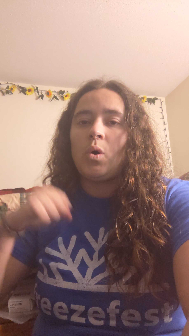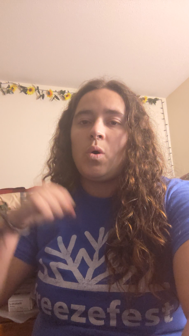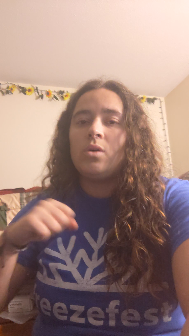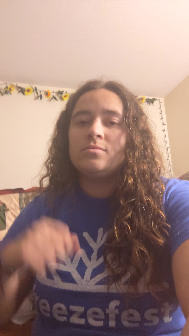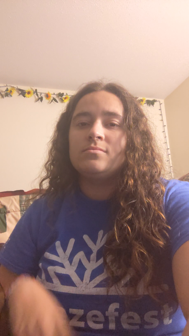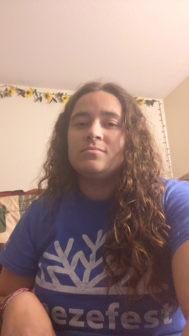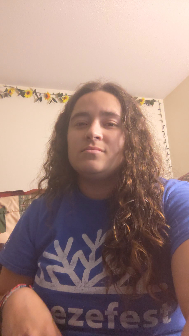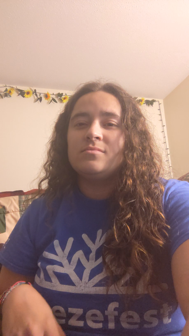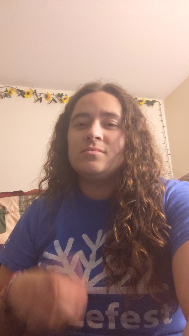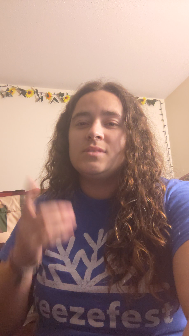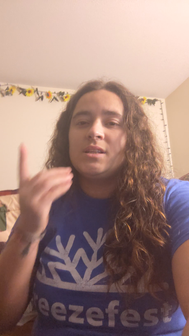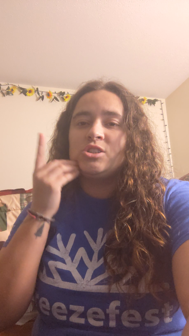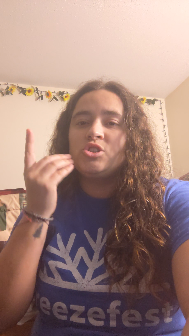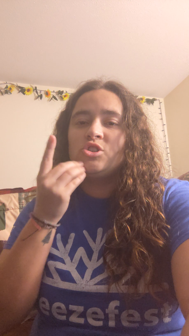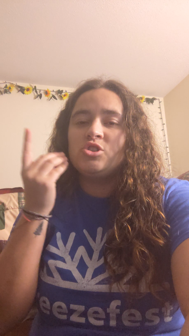dinner